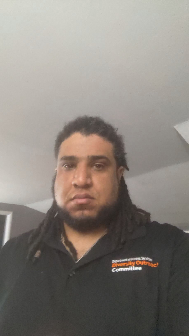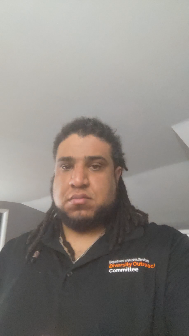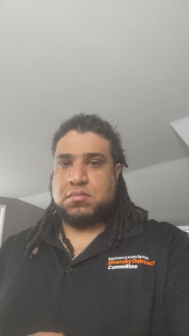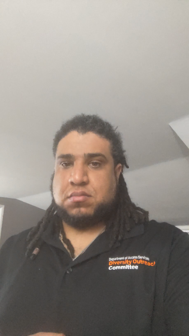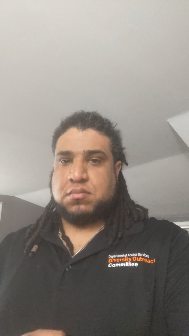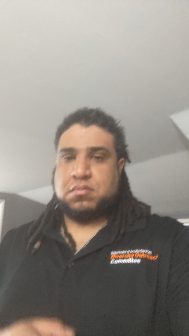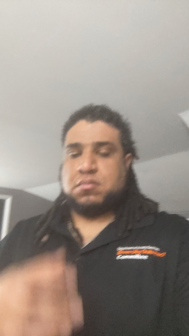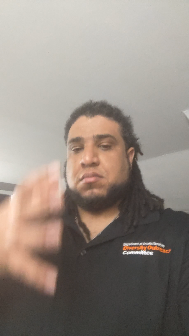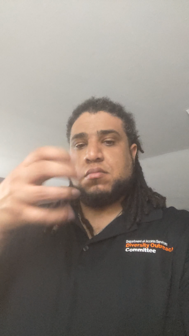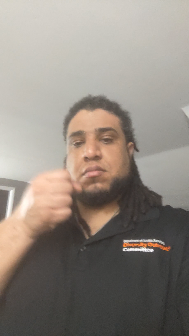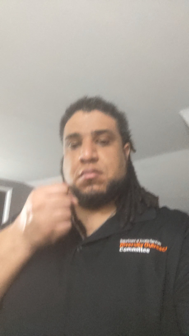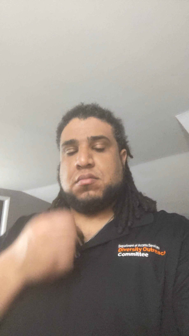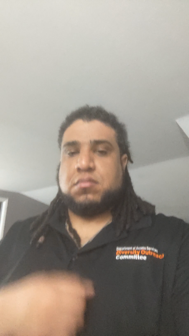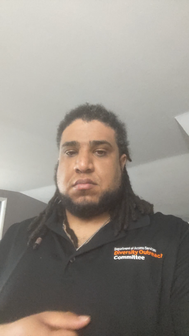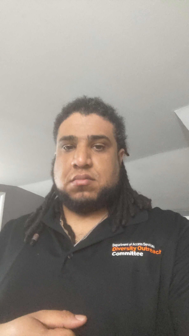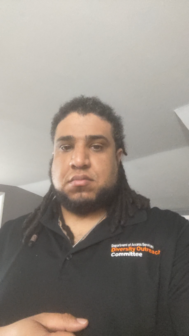get